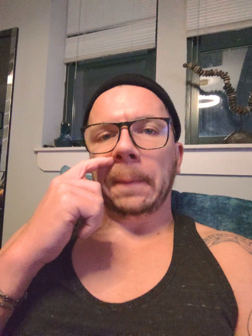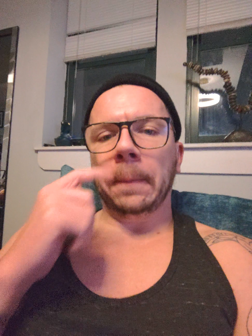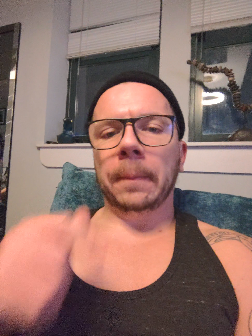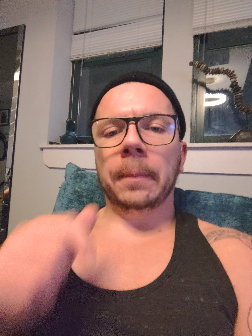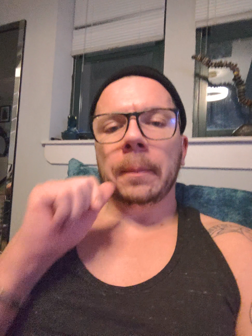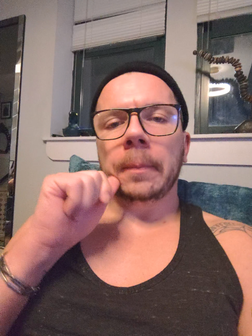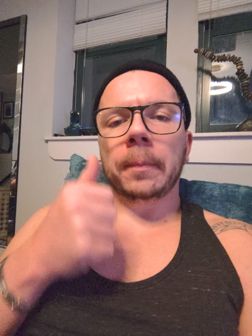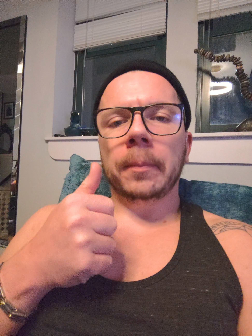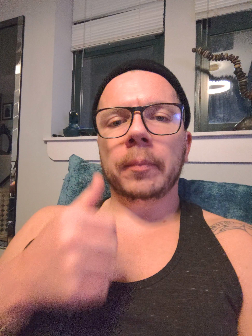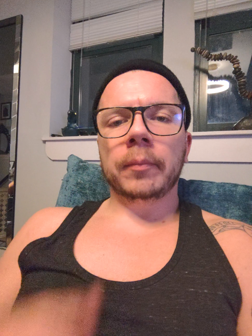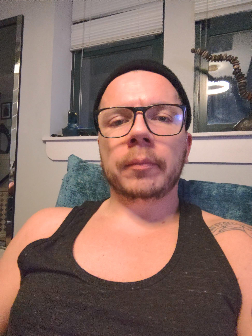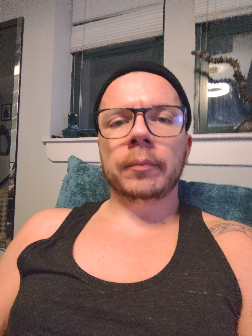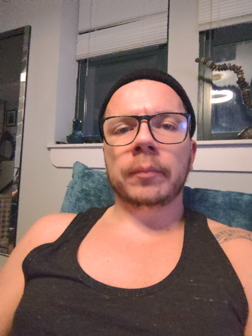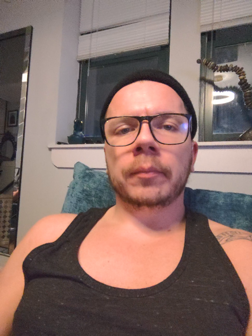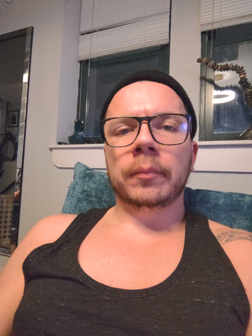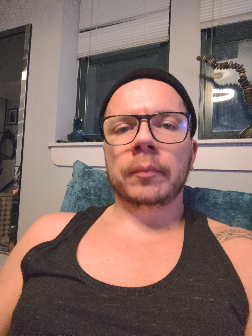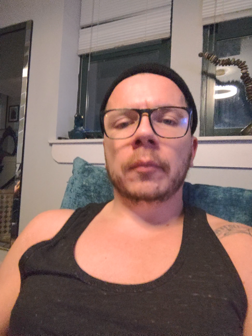tomorrow